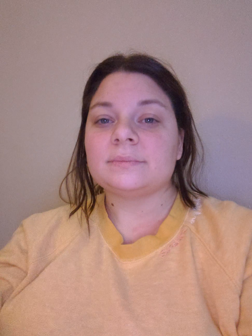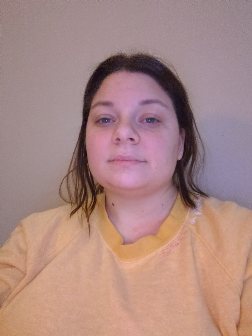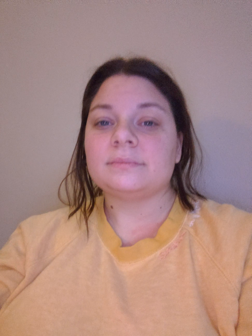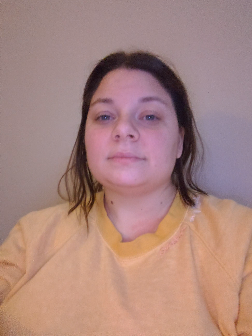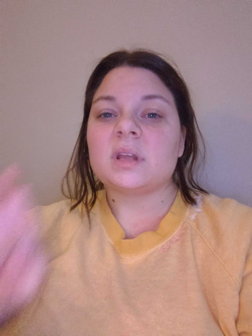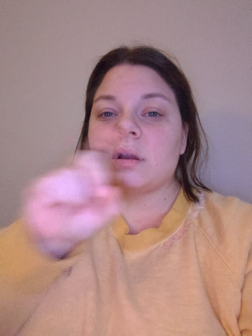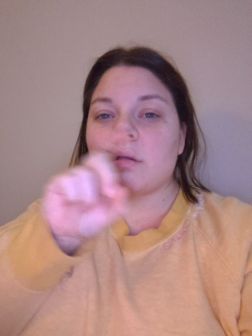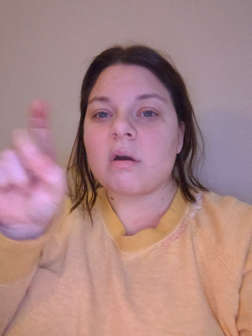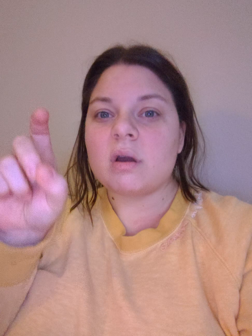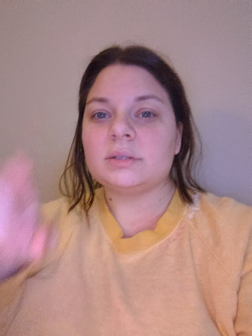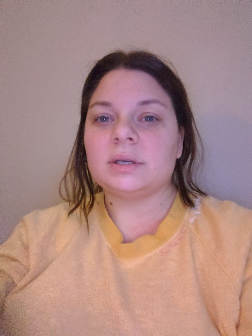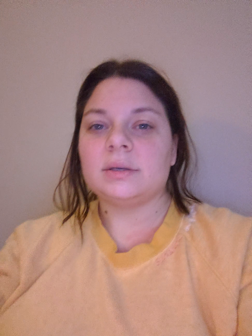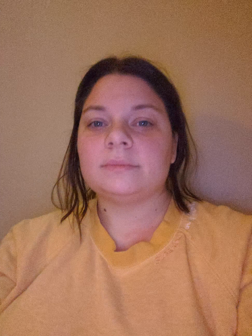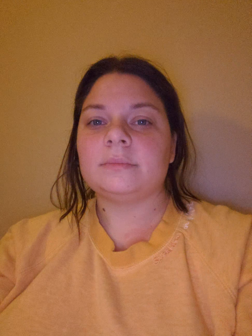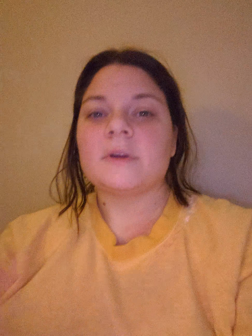closet